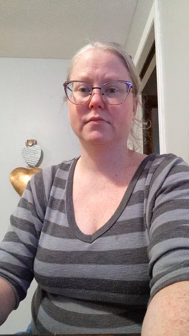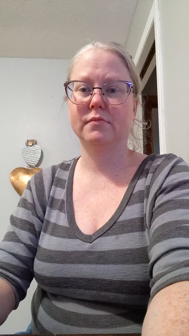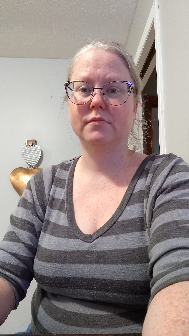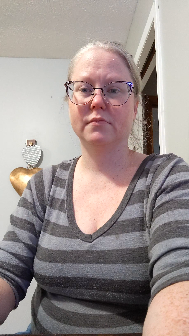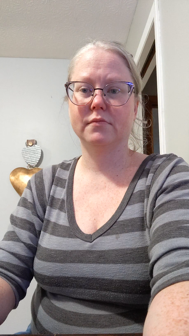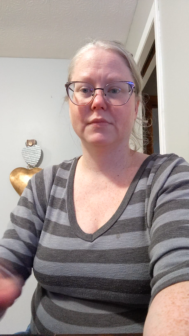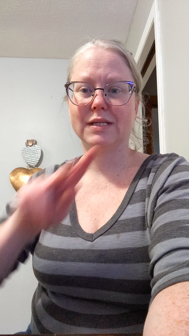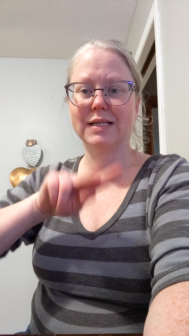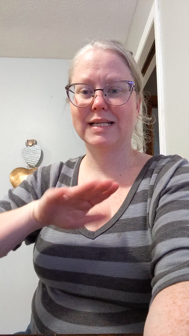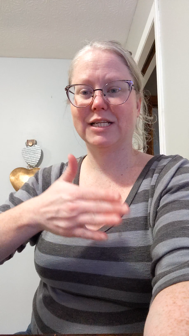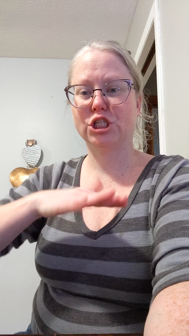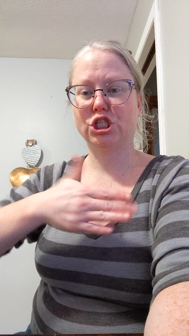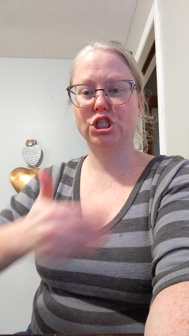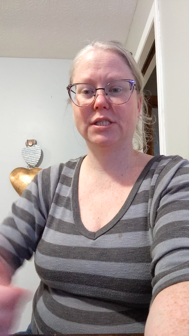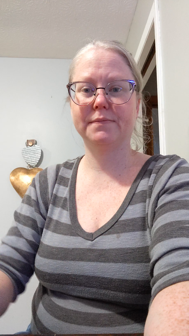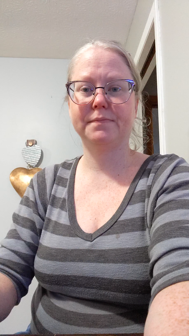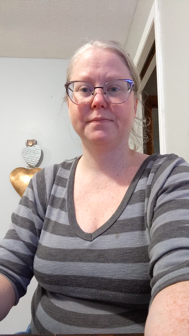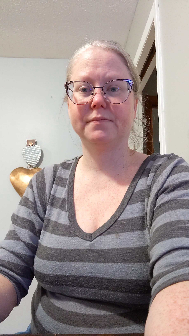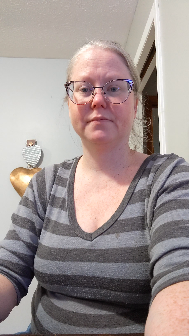kitchen